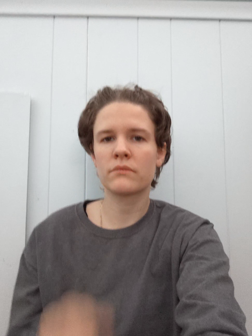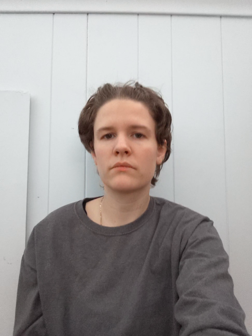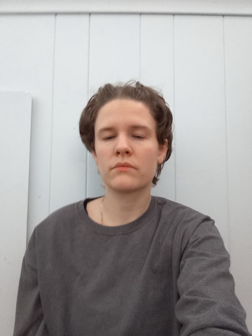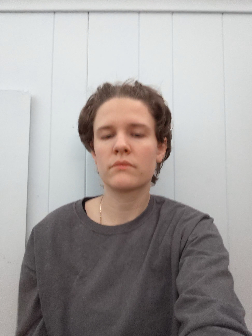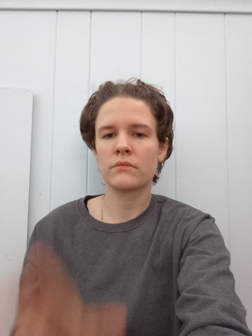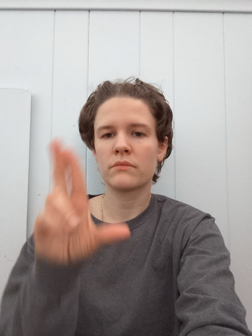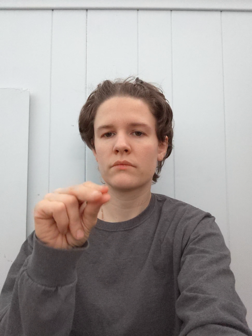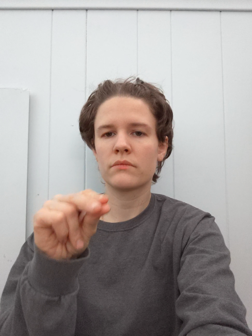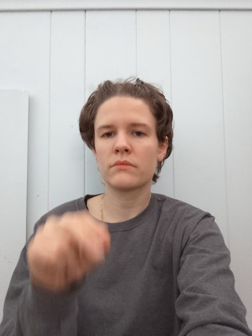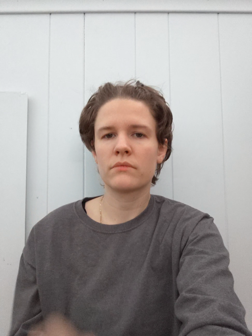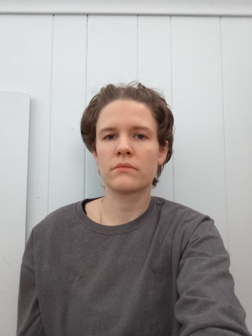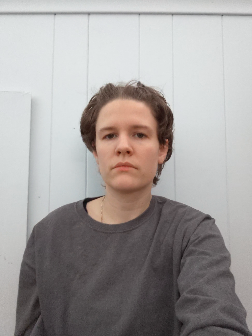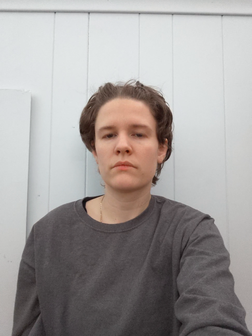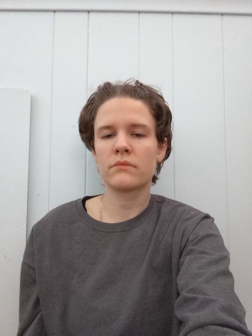no